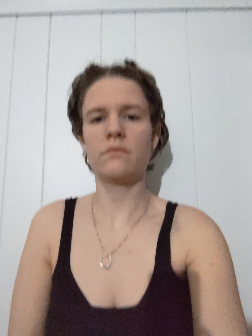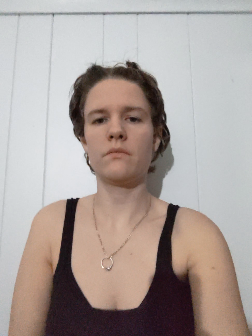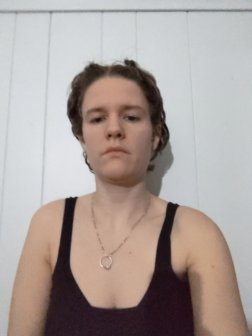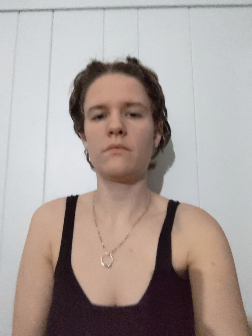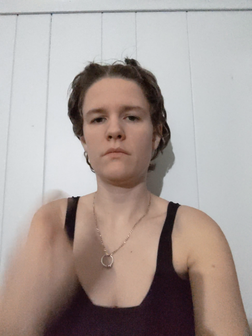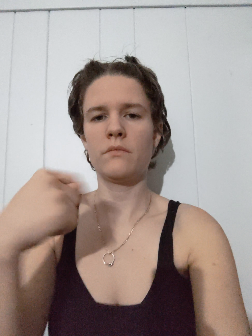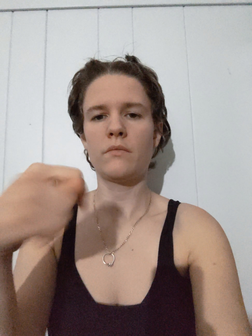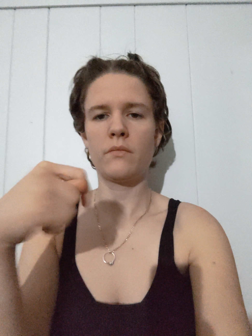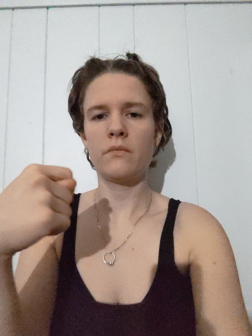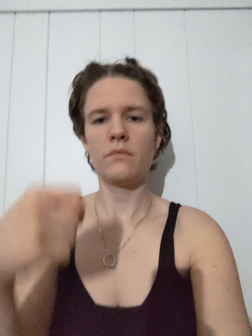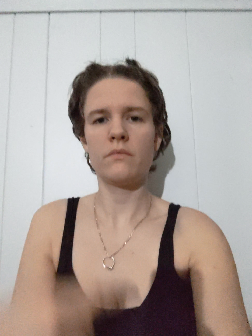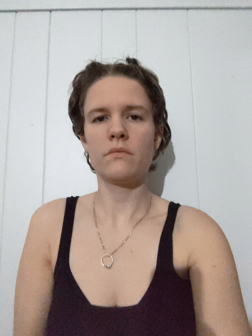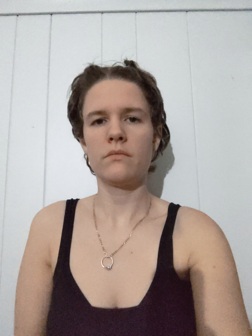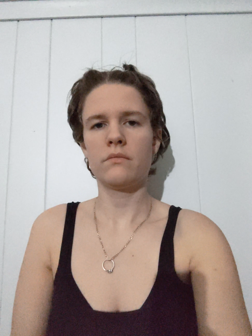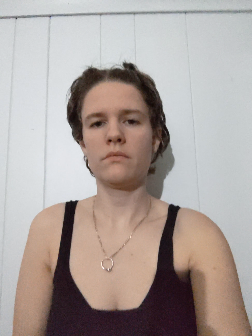toy